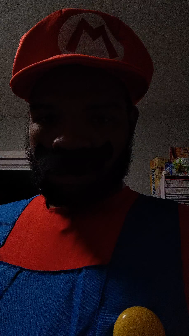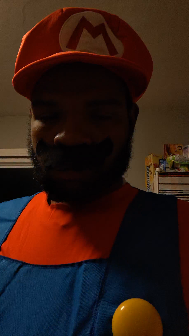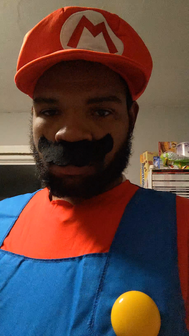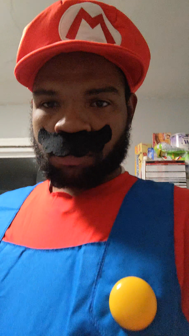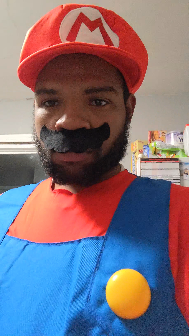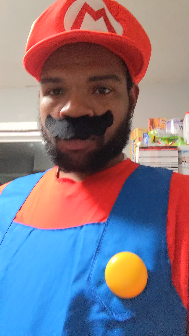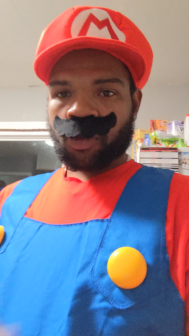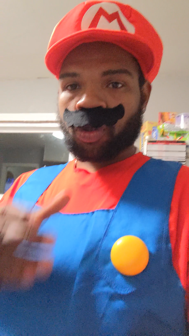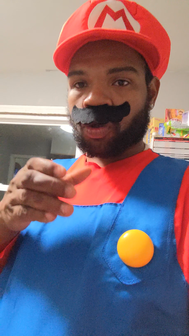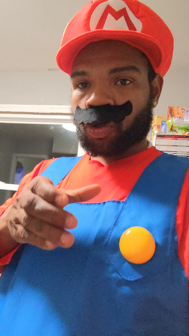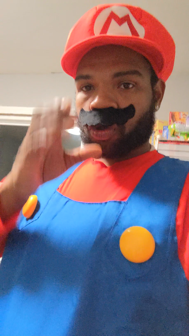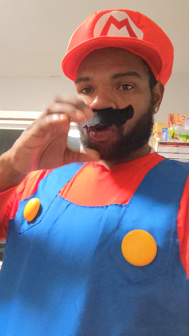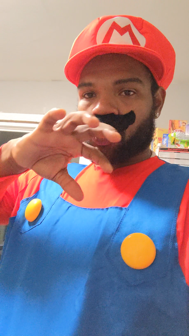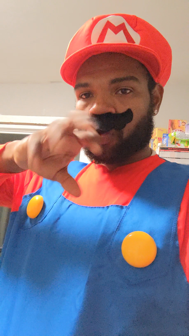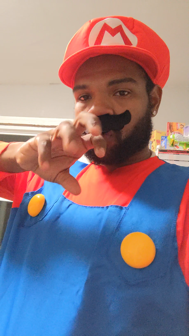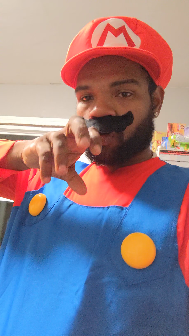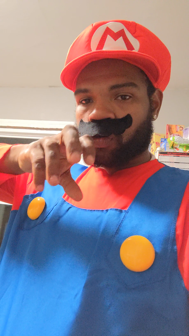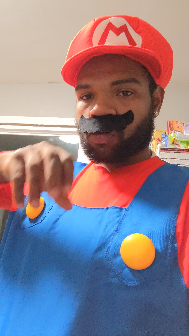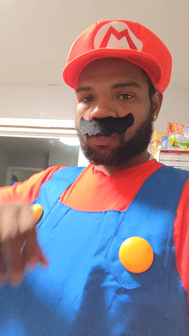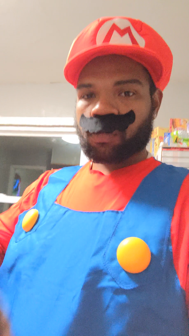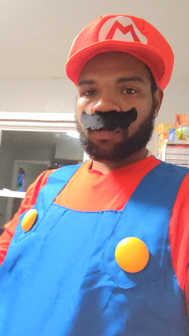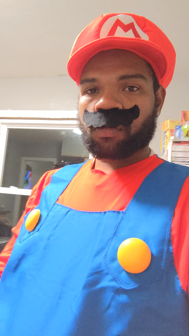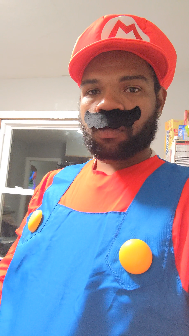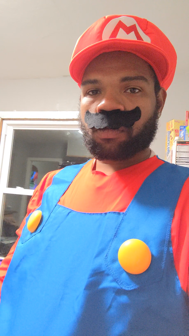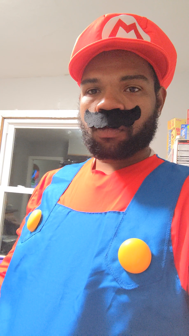jar